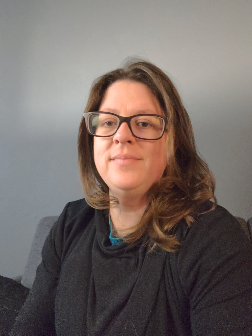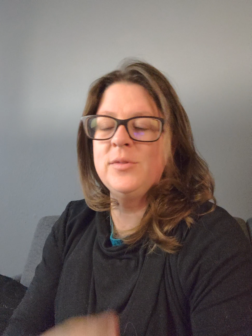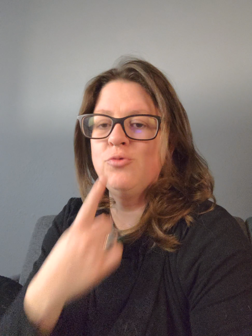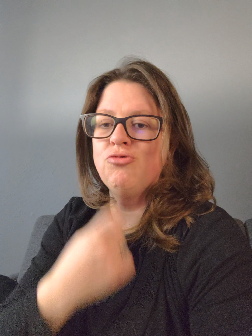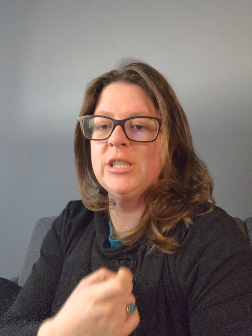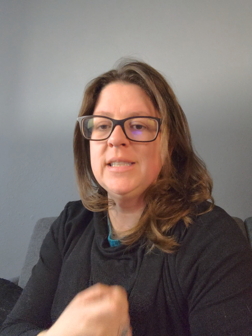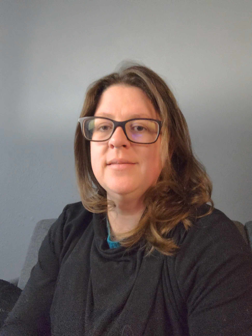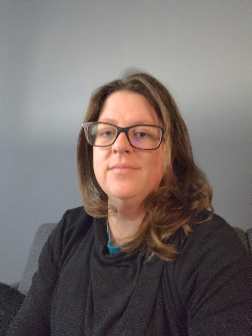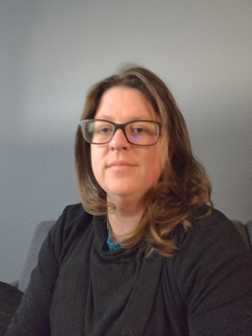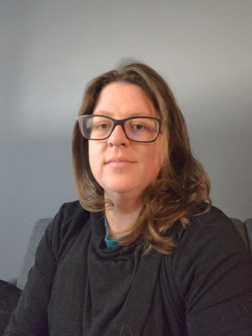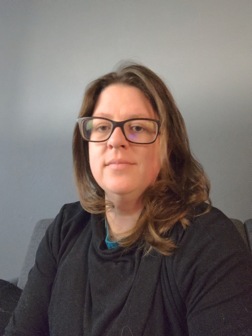red